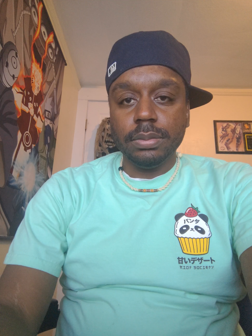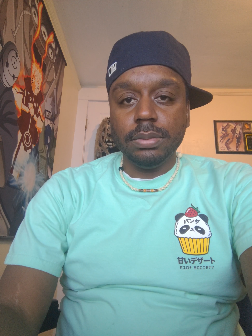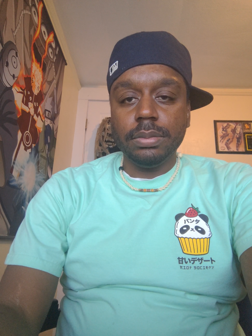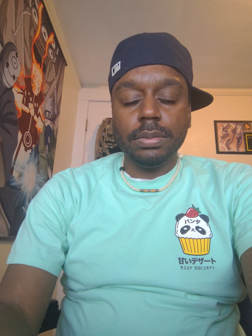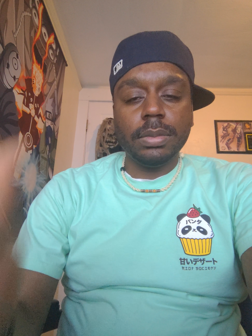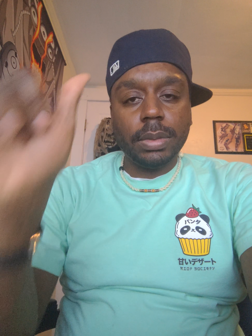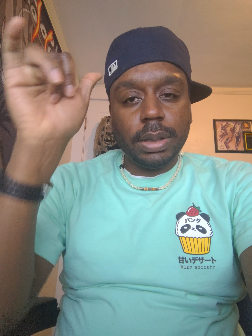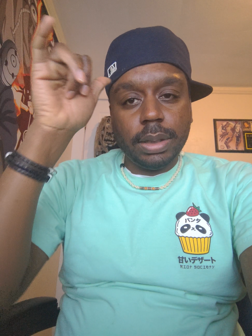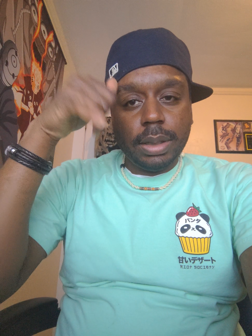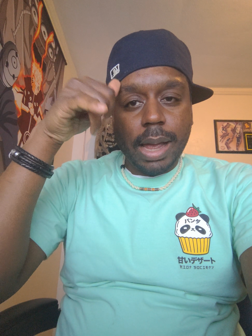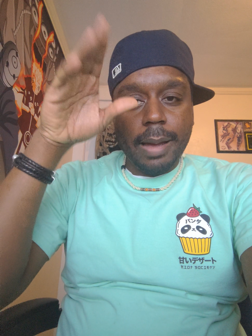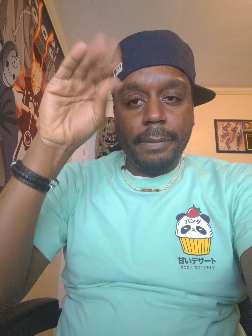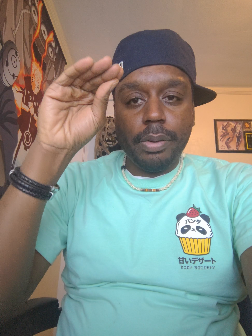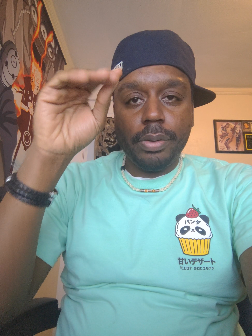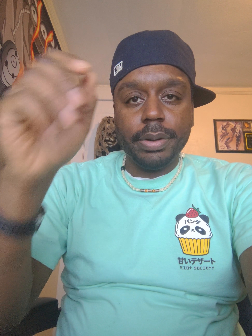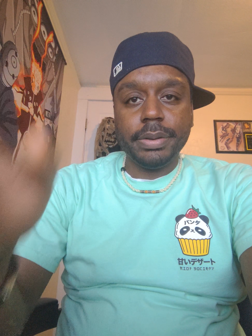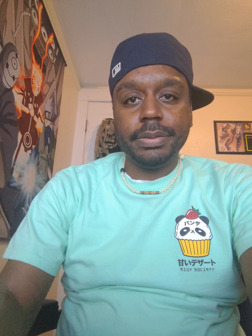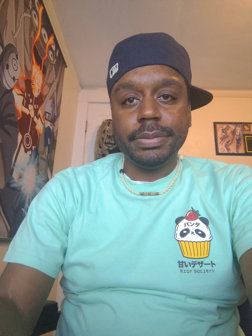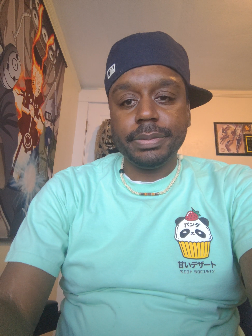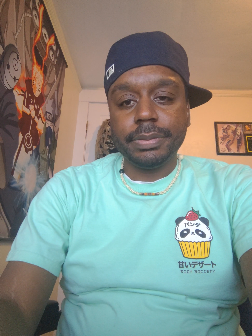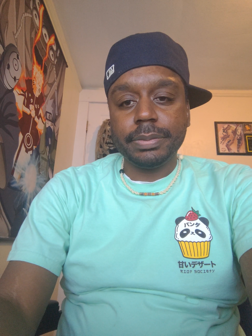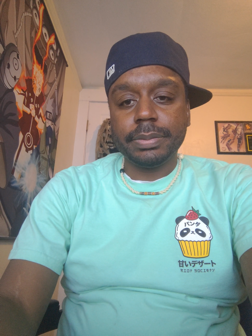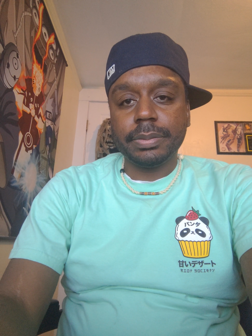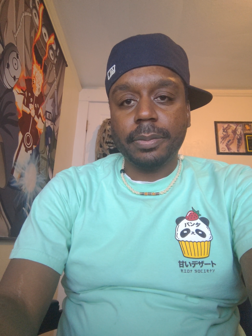cowboy